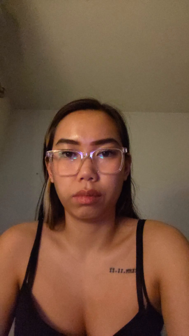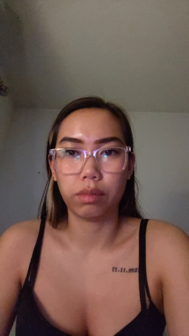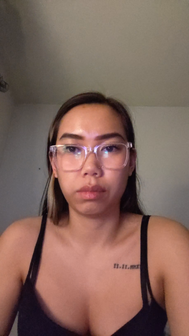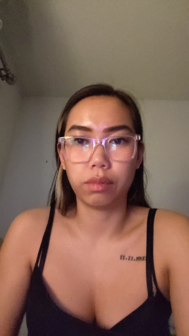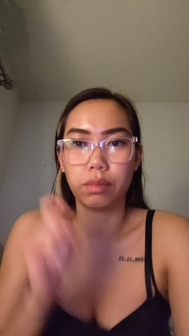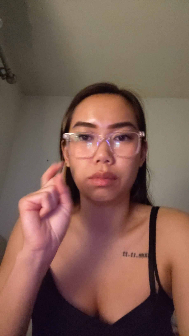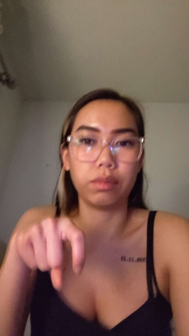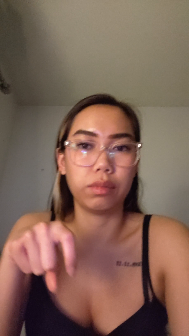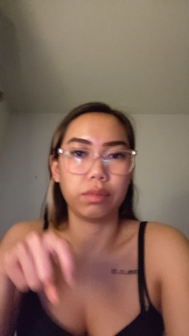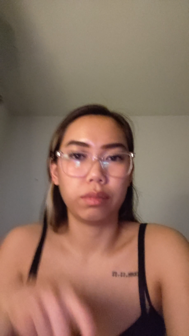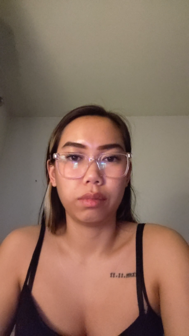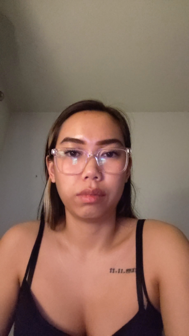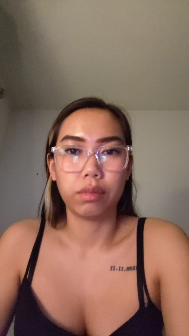must